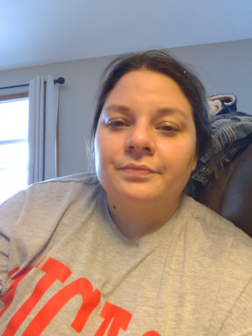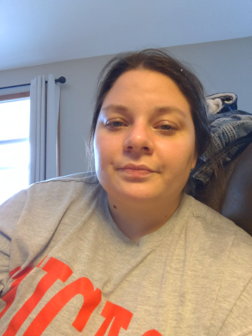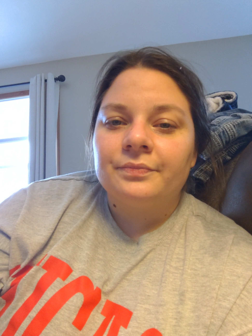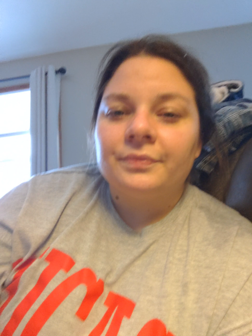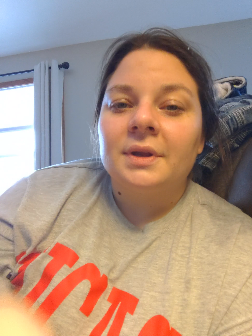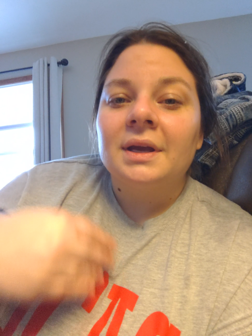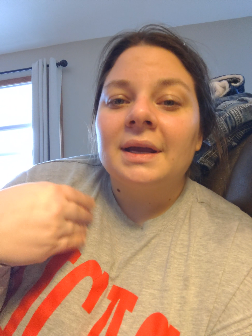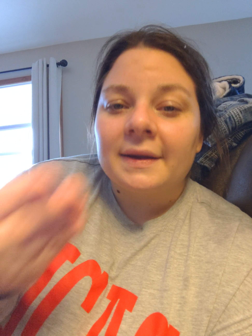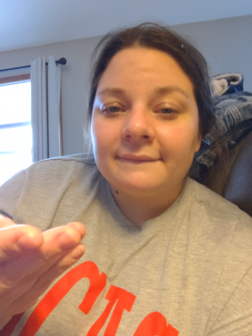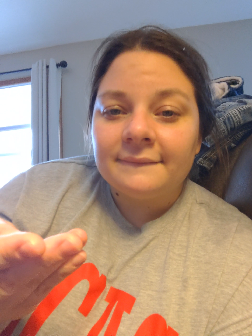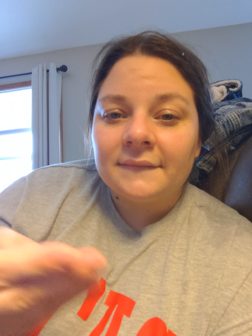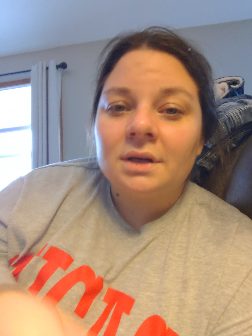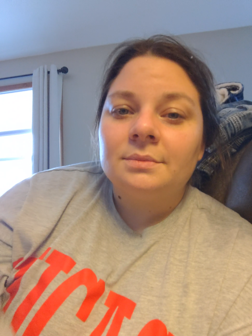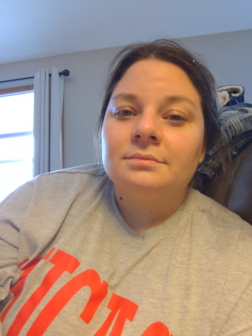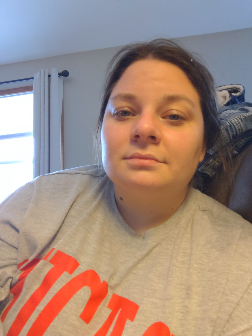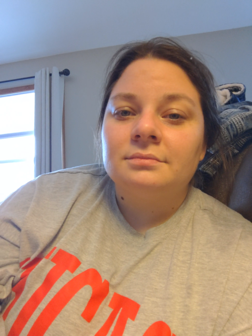give